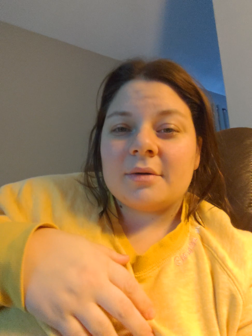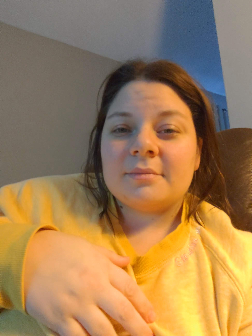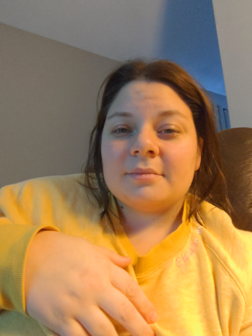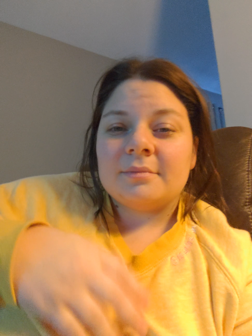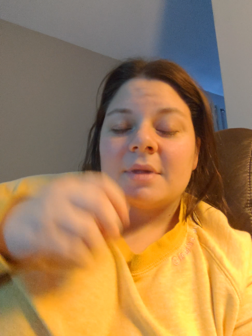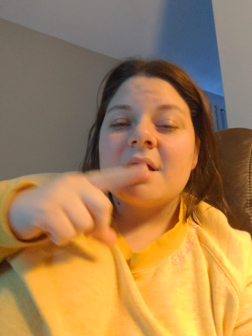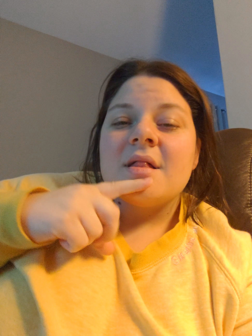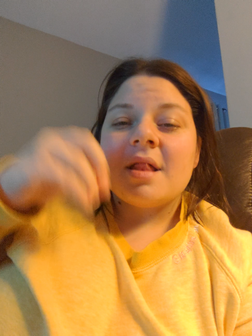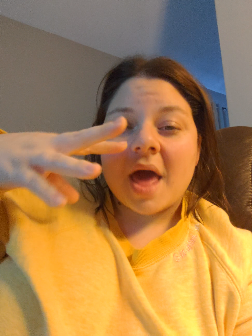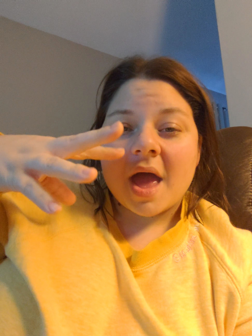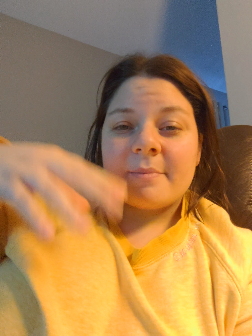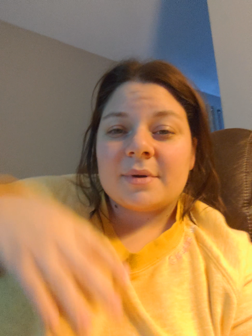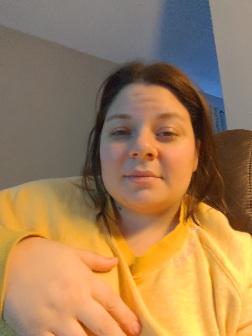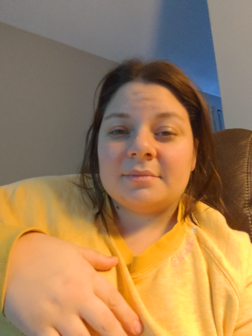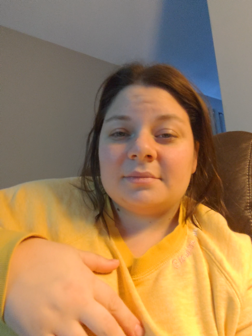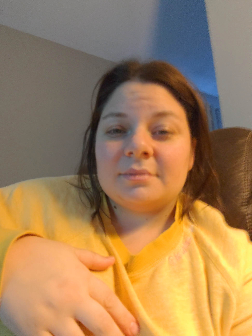lamp